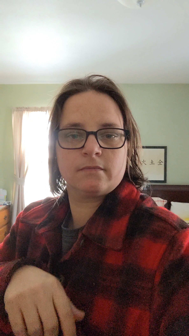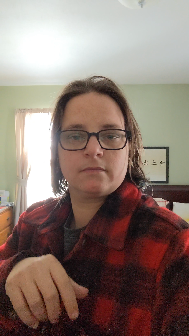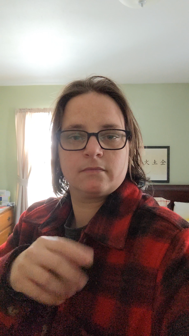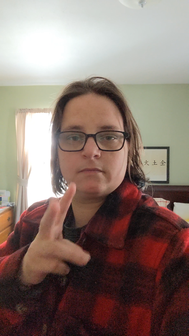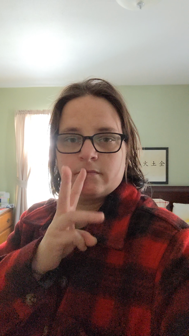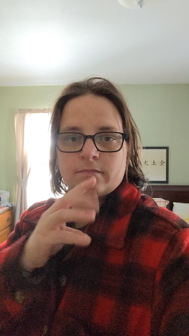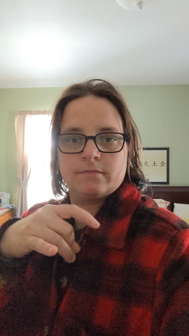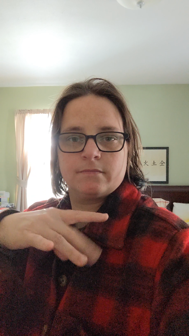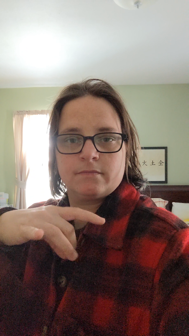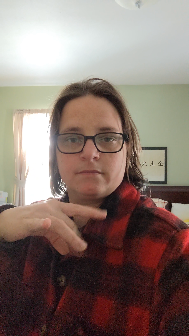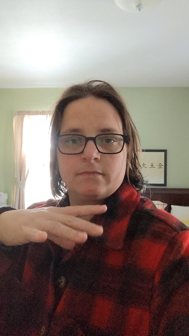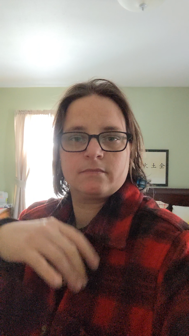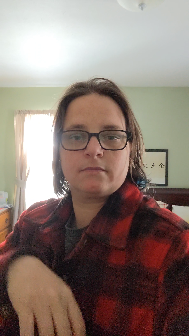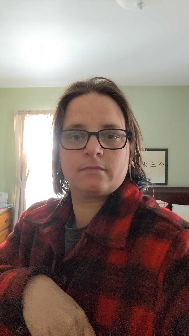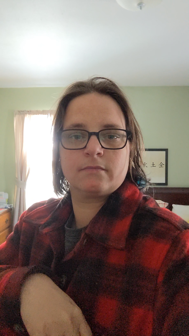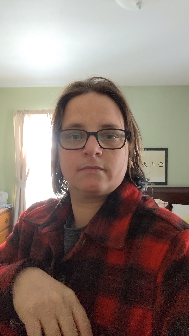melon